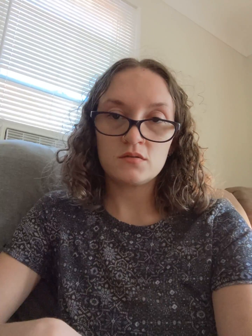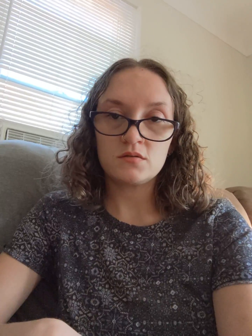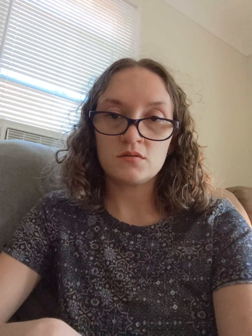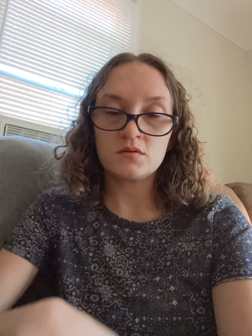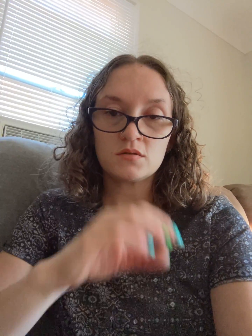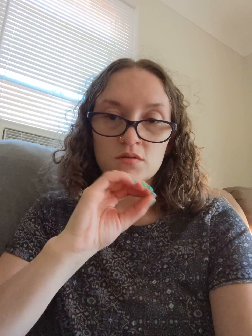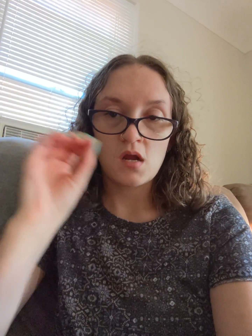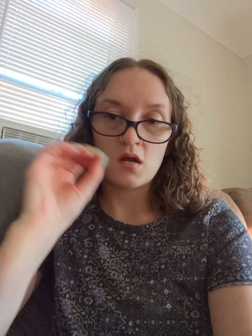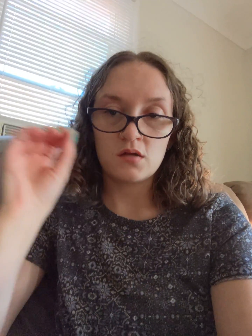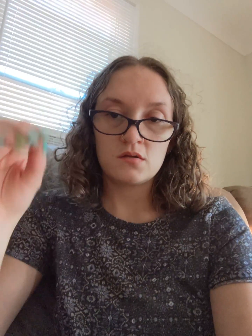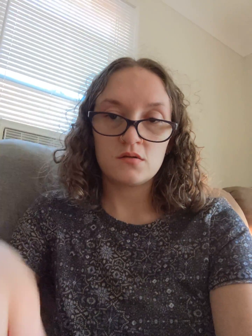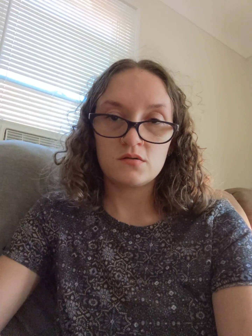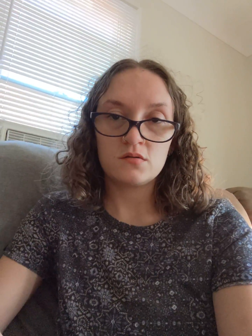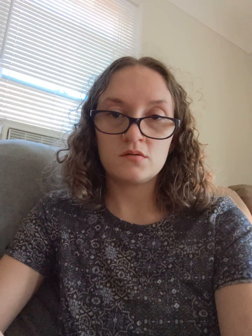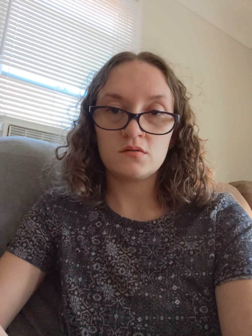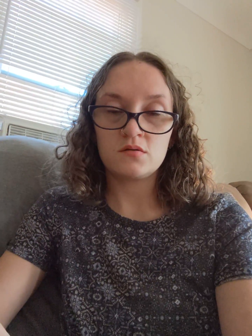none